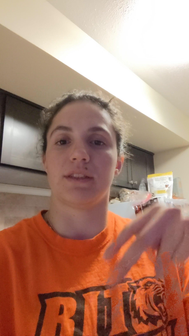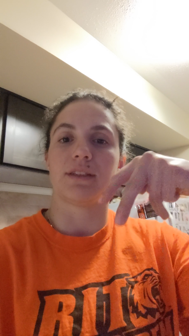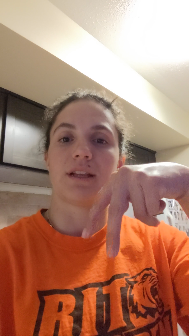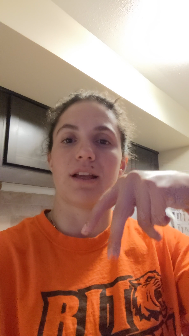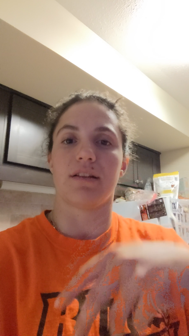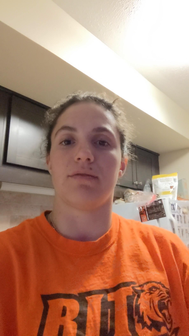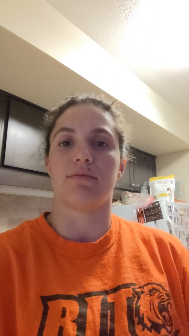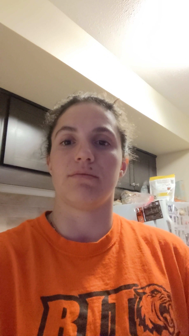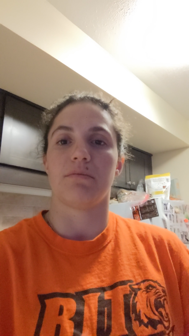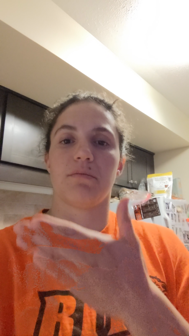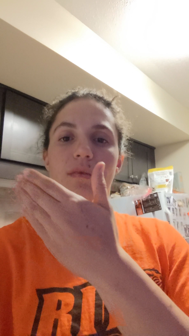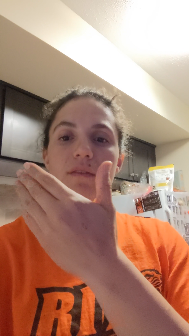butterfly